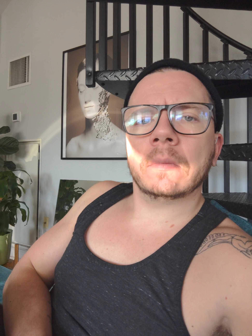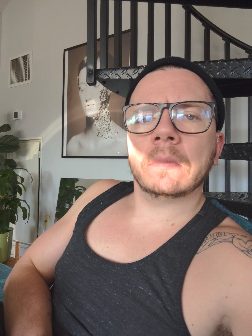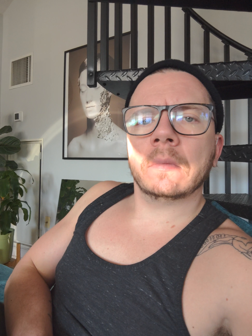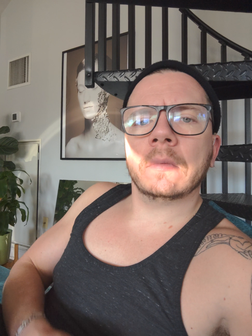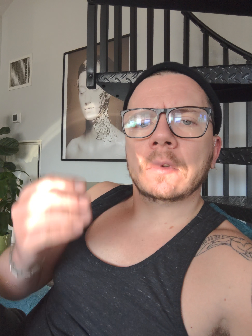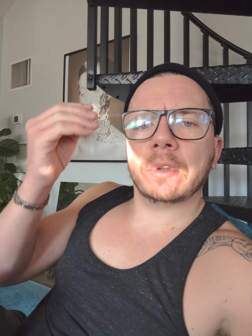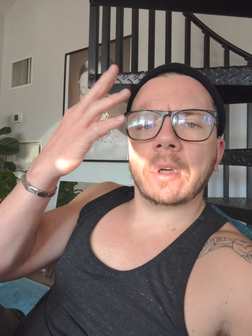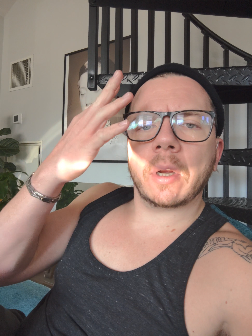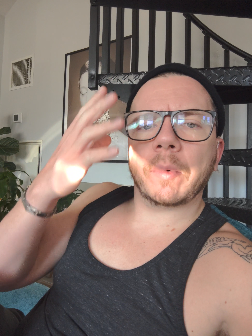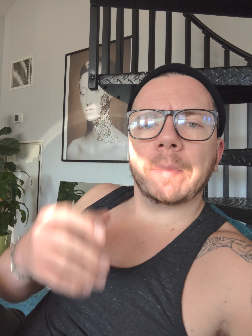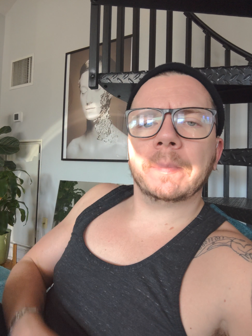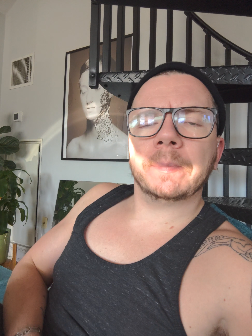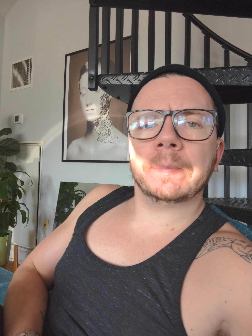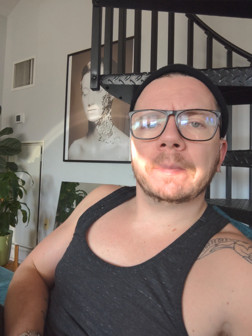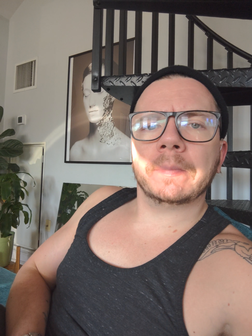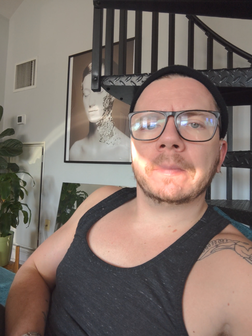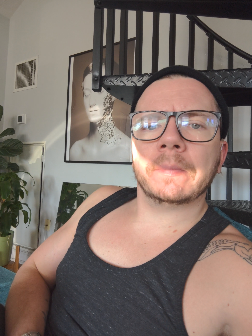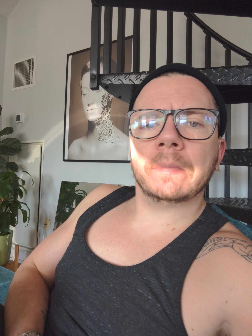shower